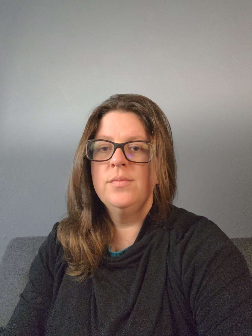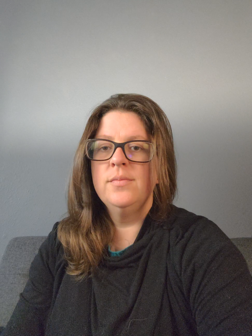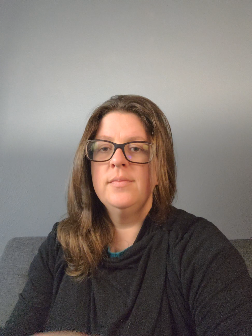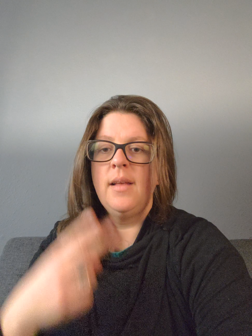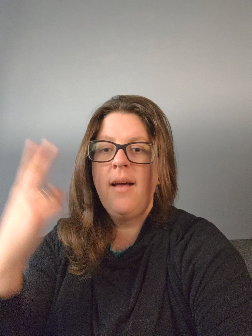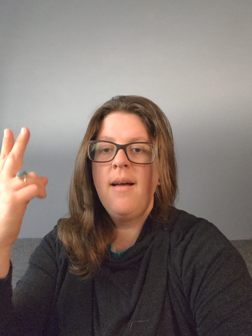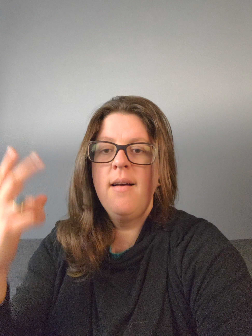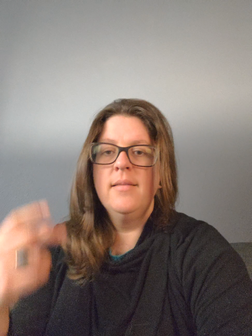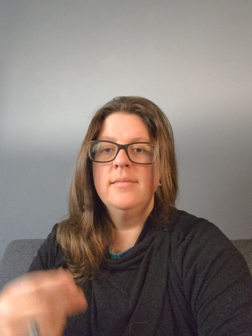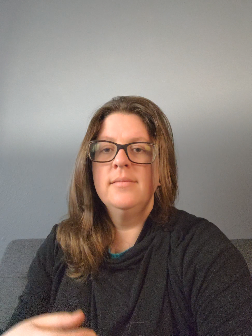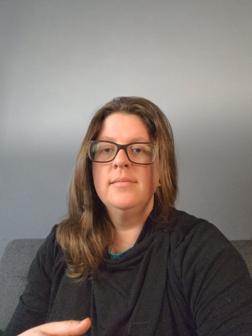high